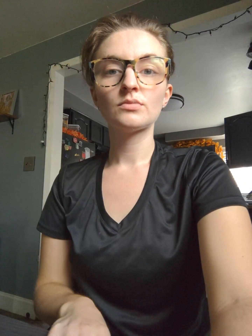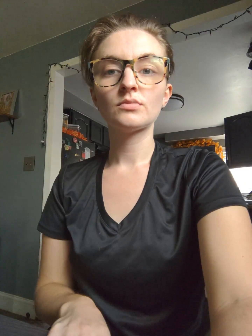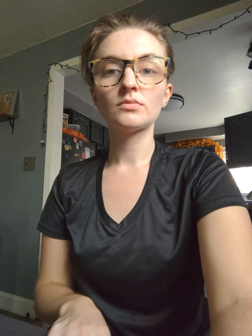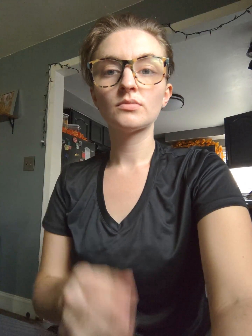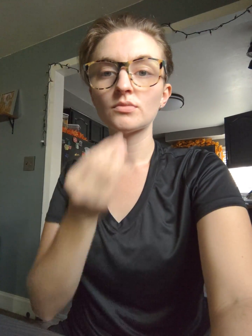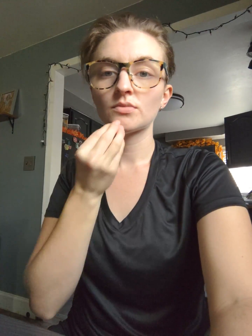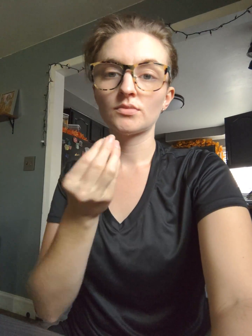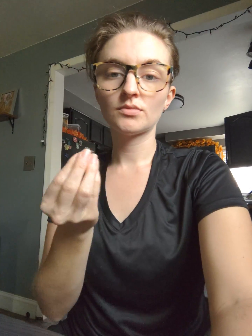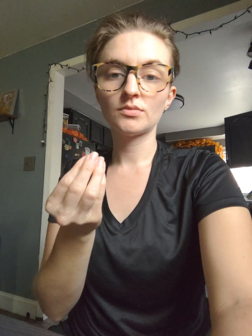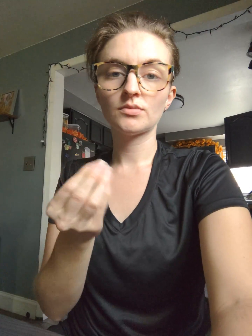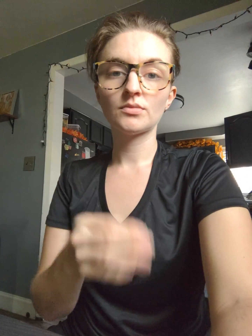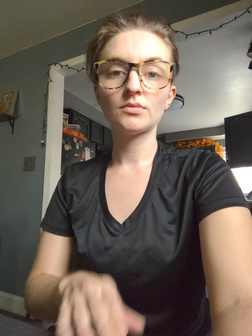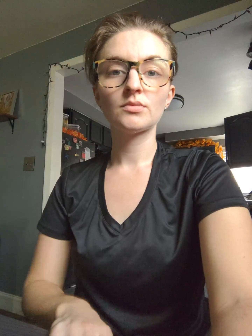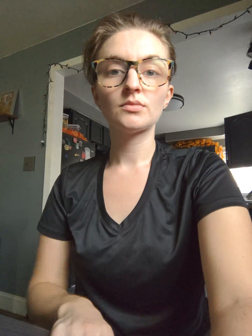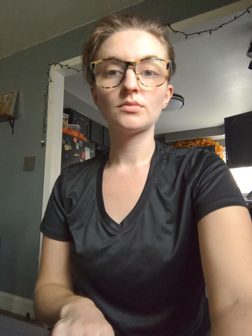feed